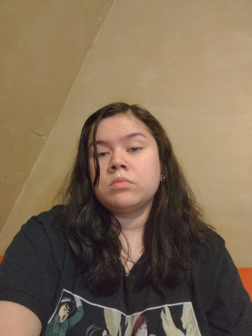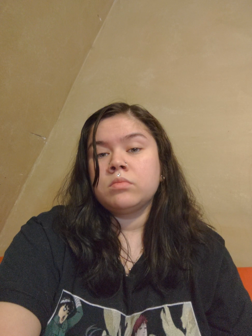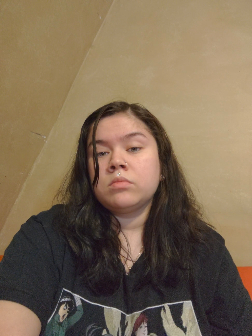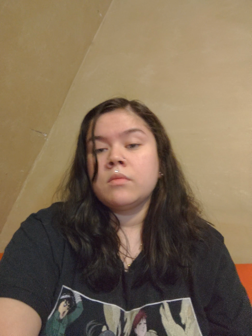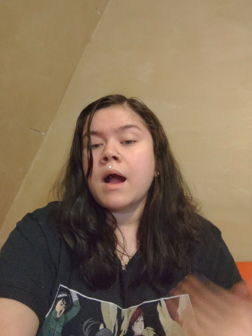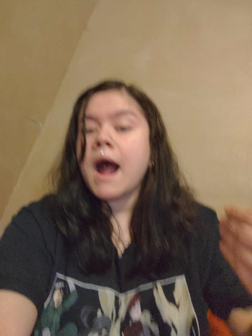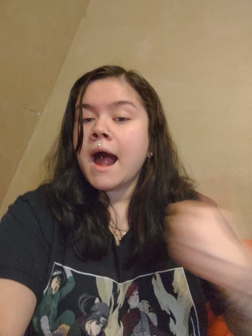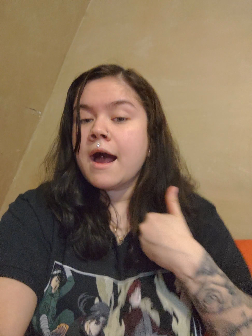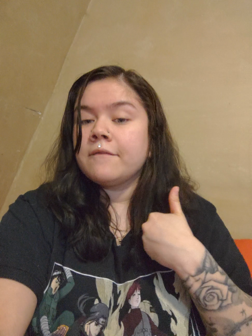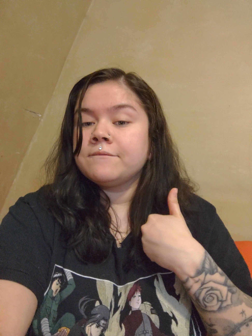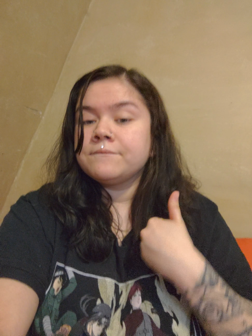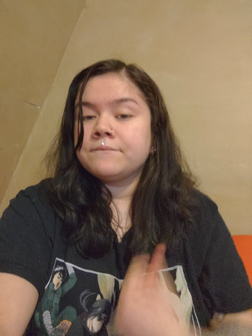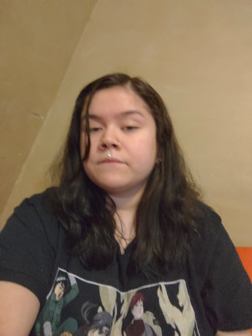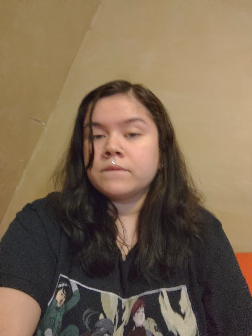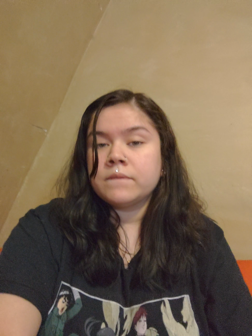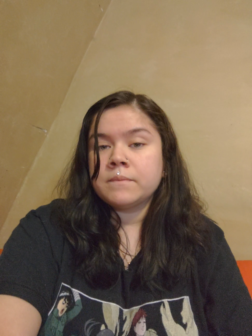have